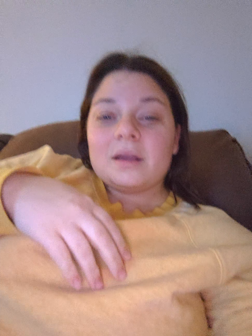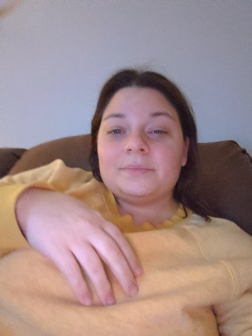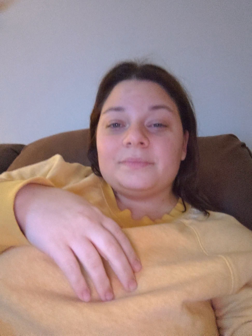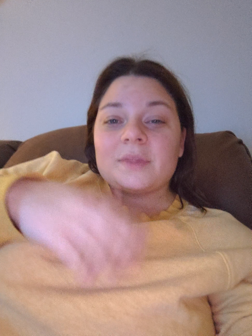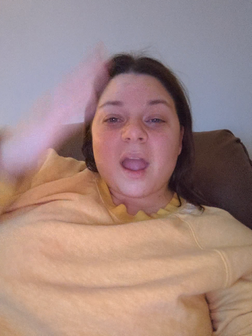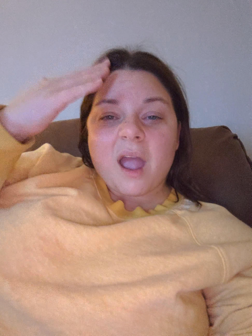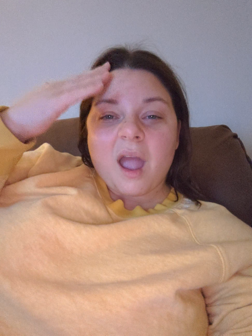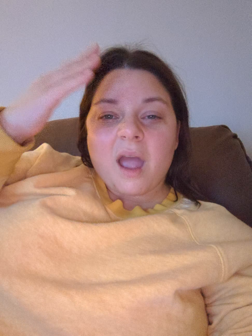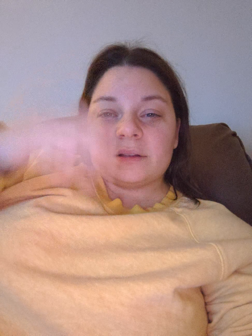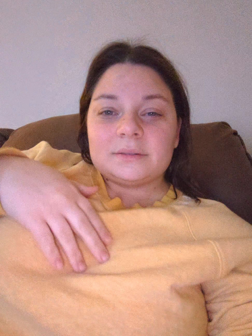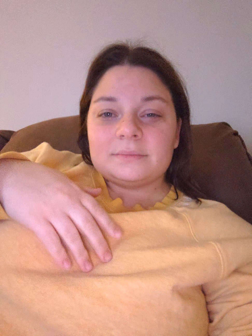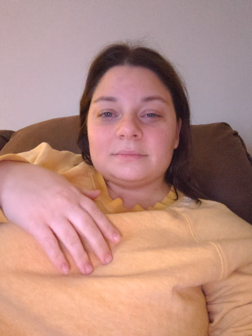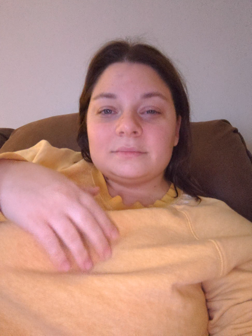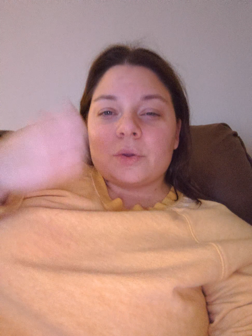hat